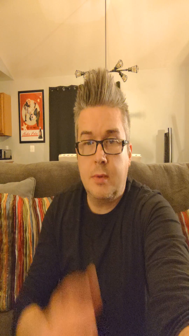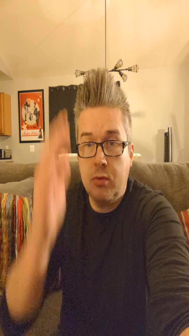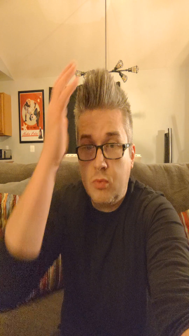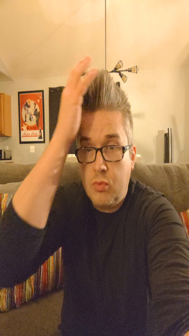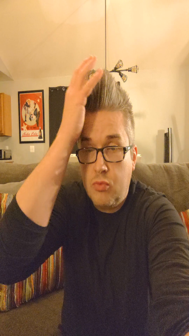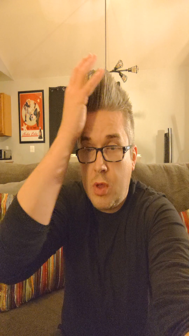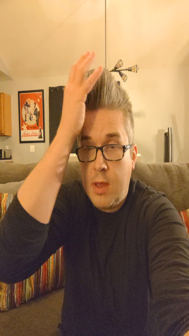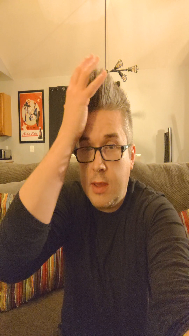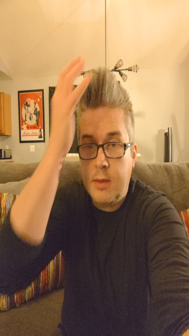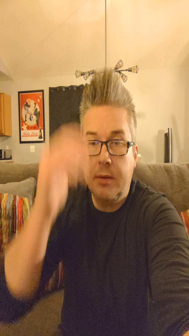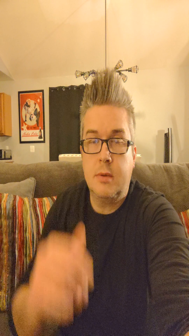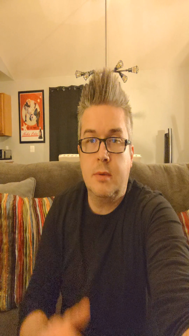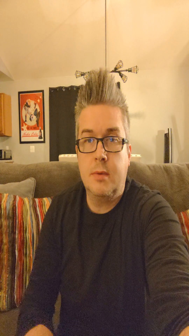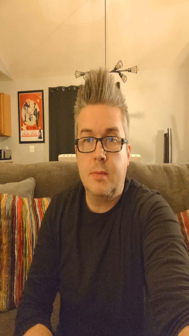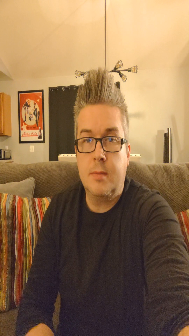garbage